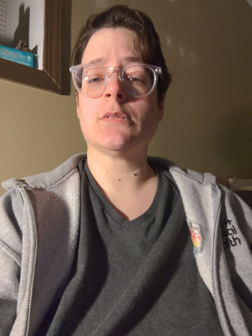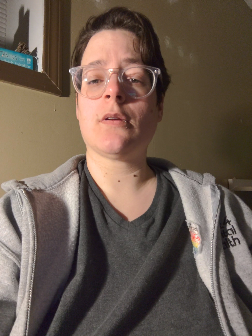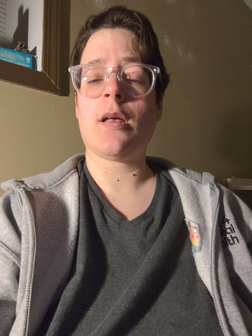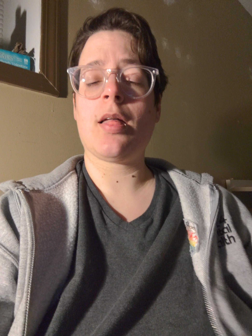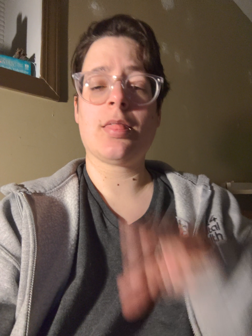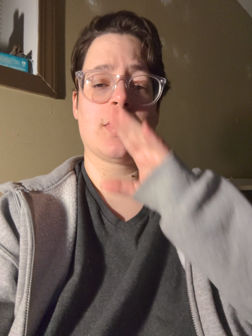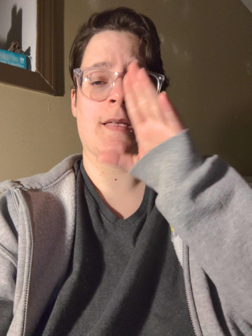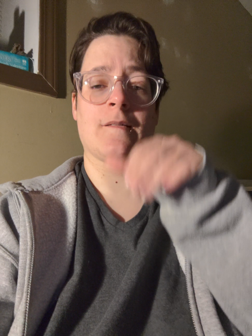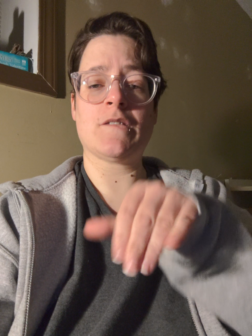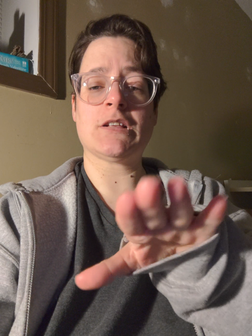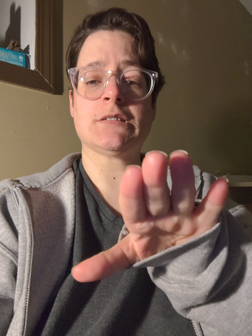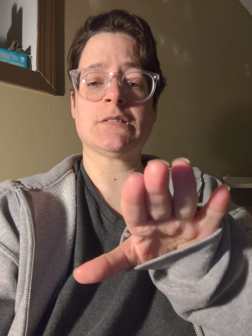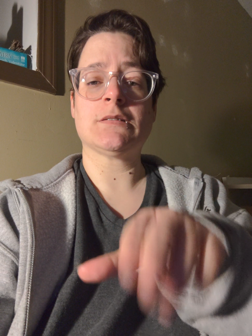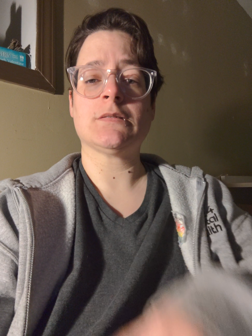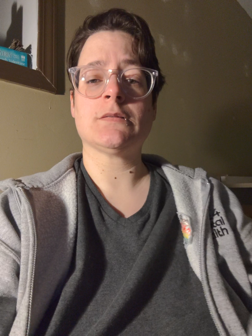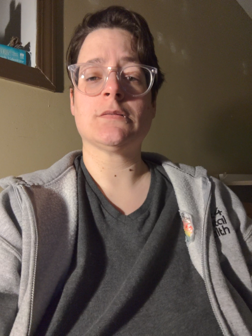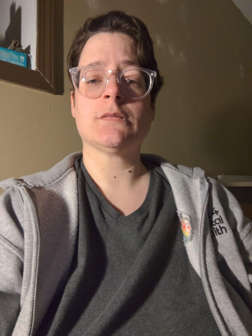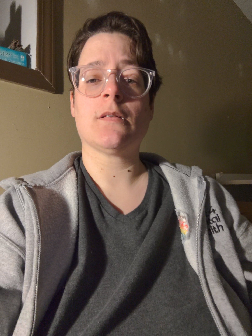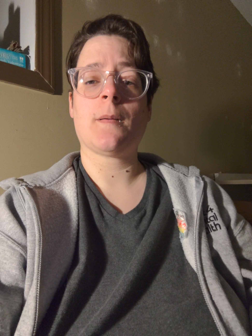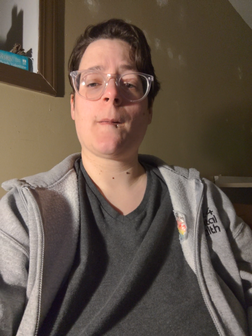elephant